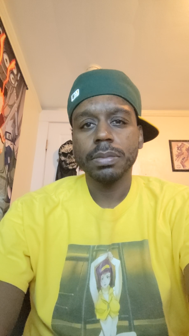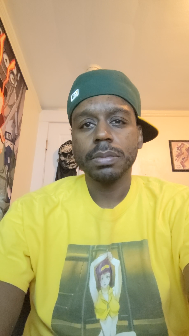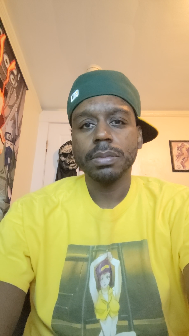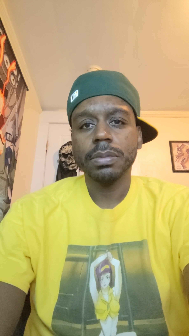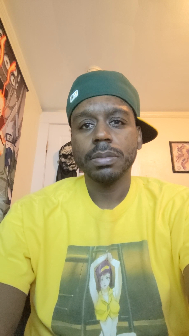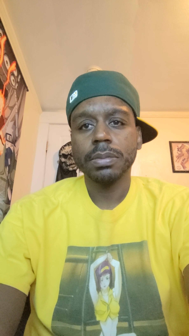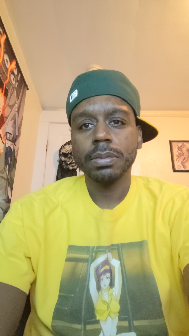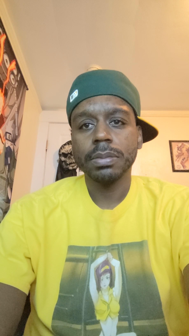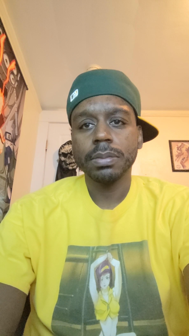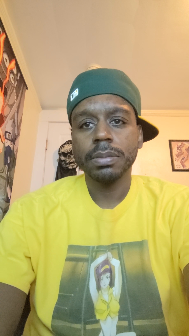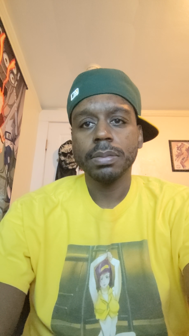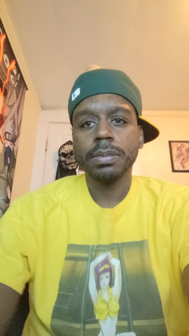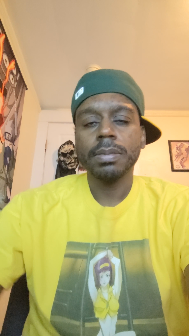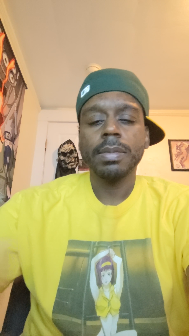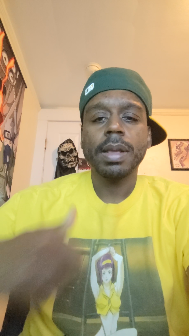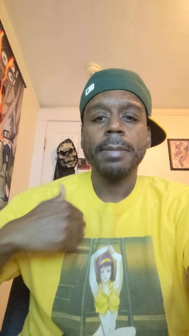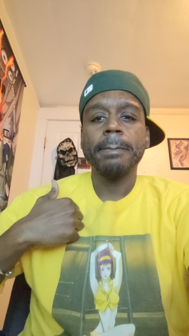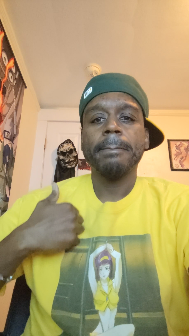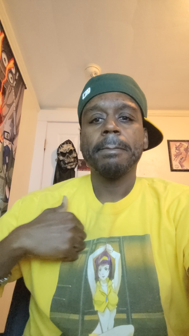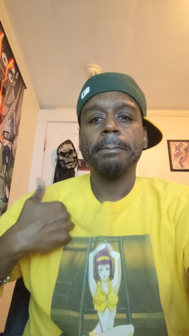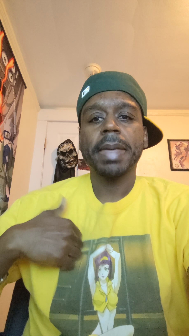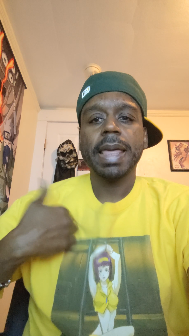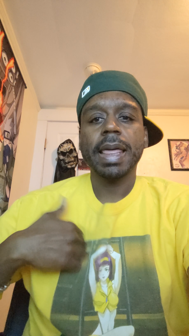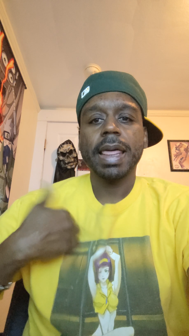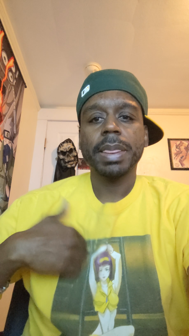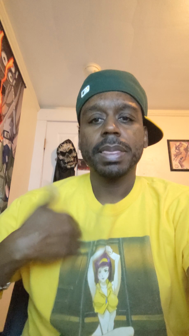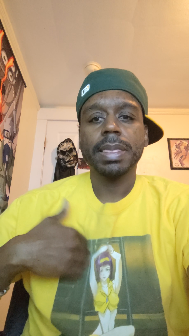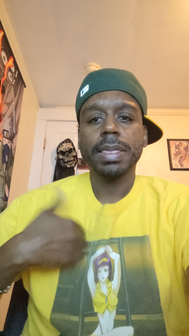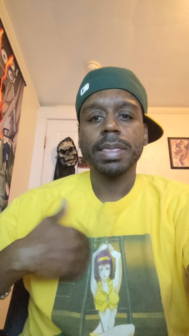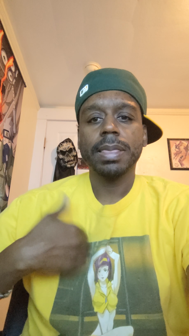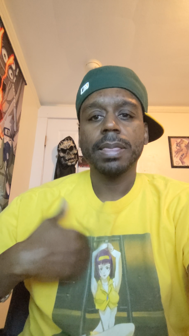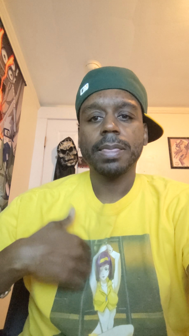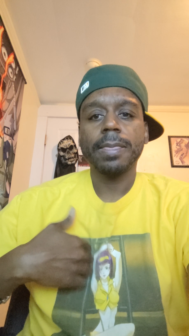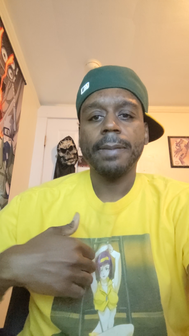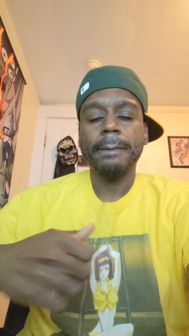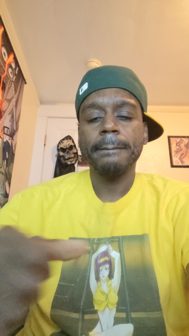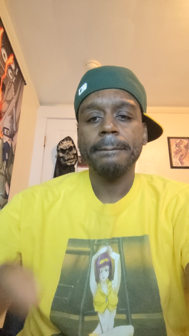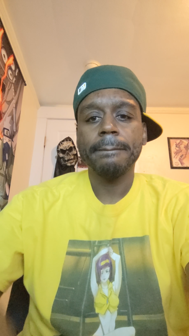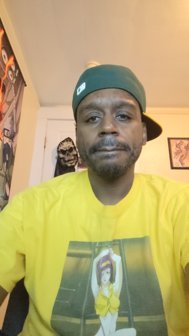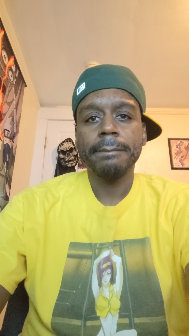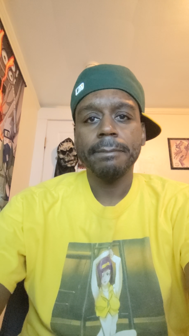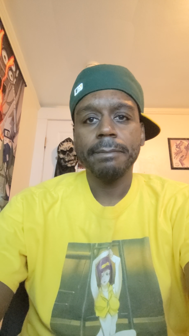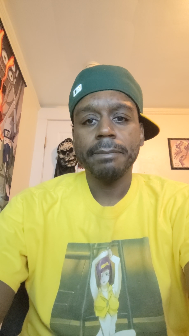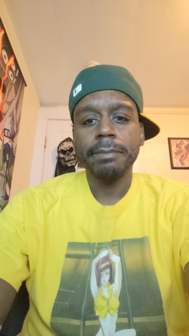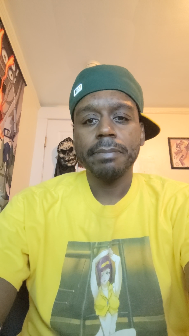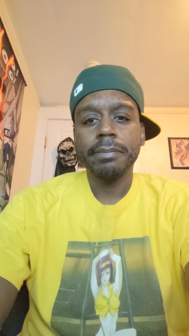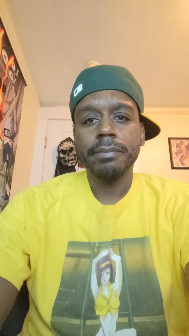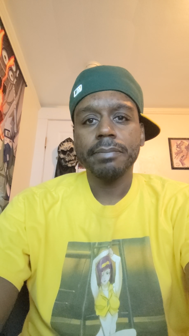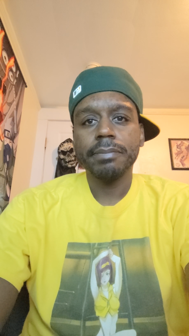bathtub